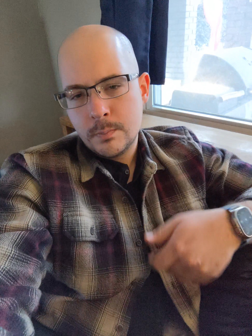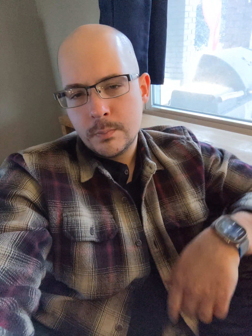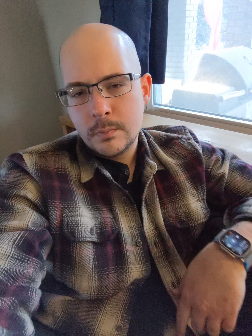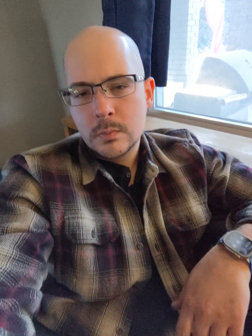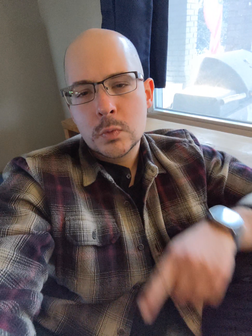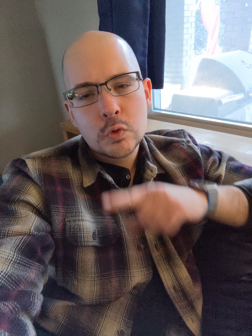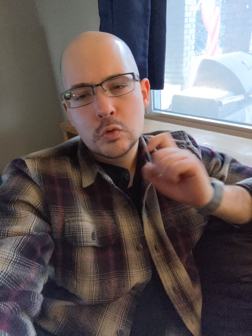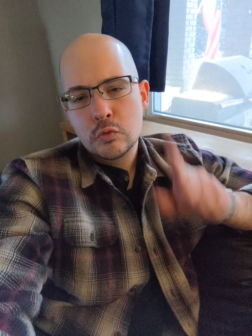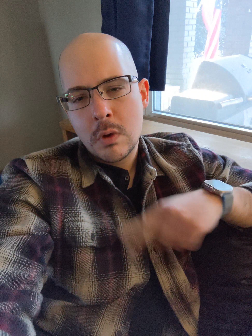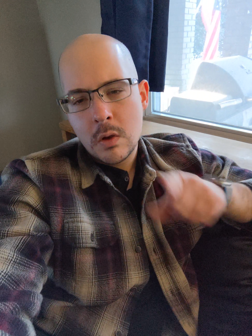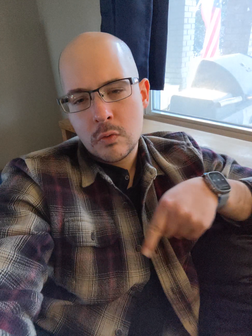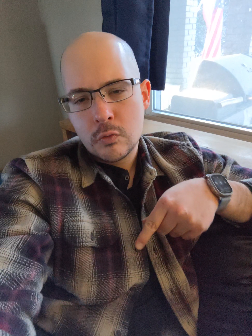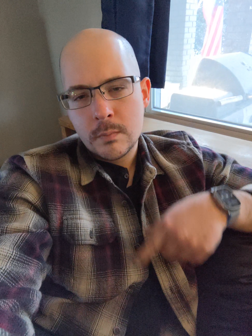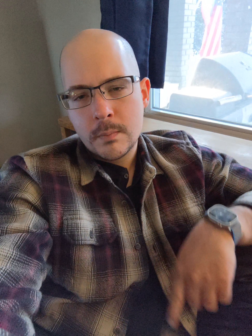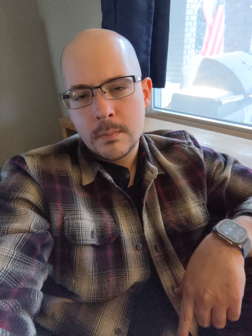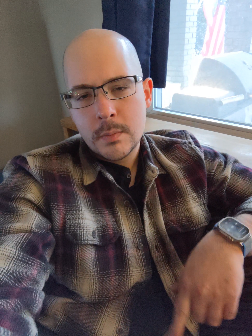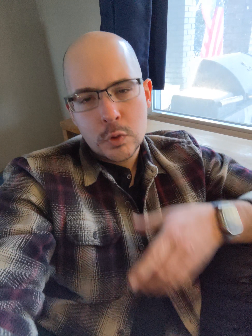dryer